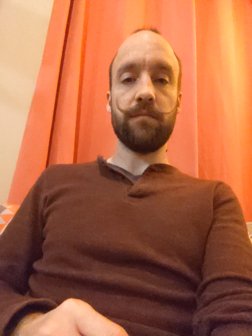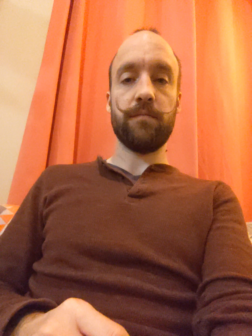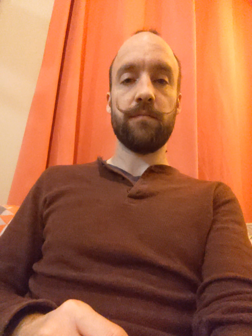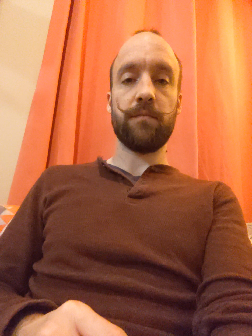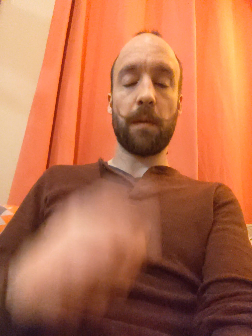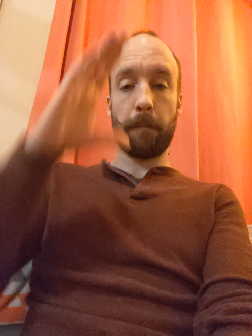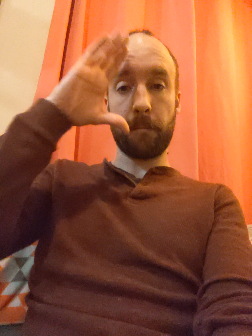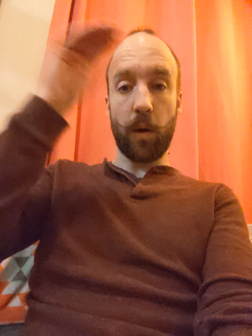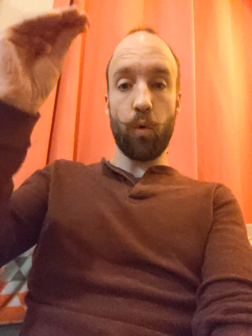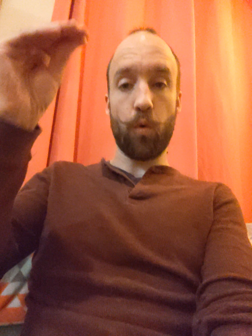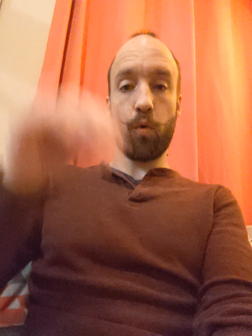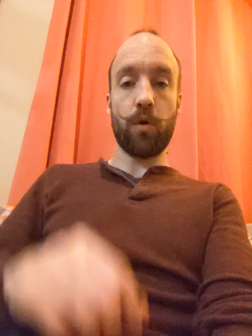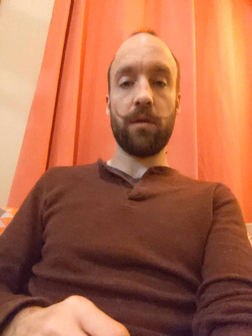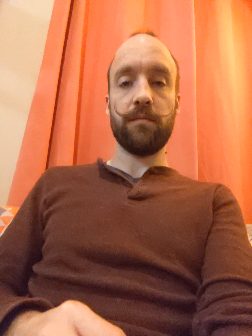boy